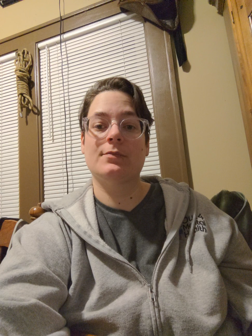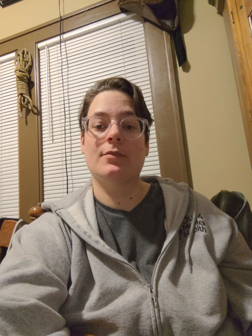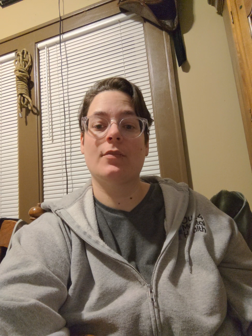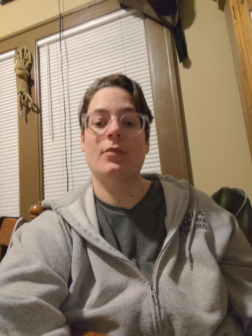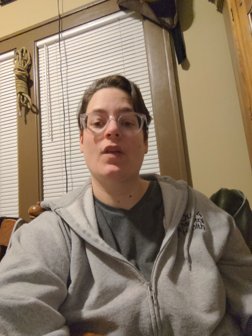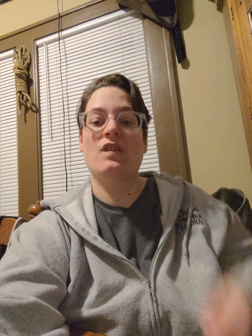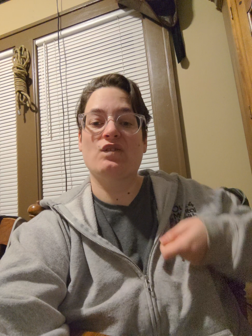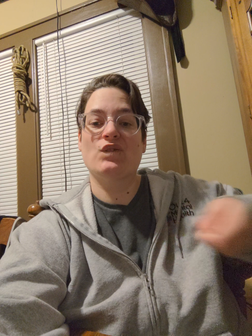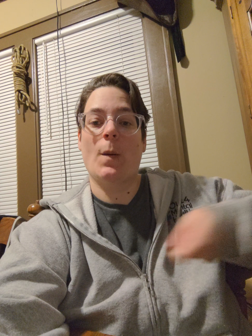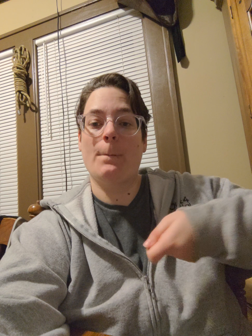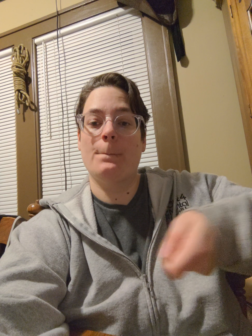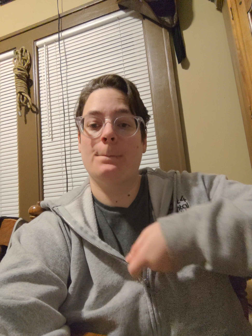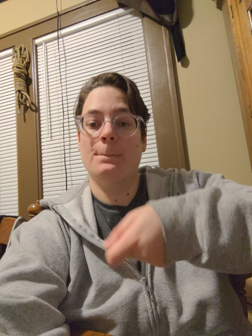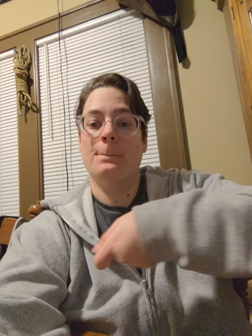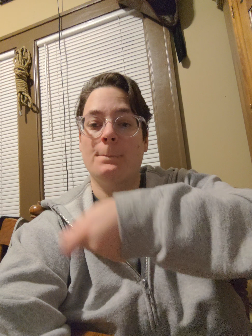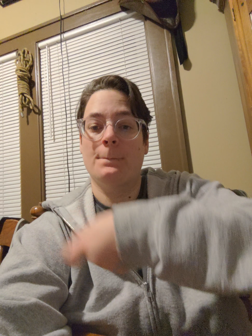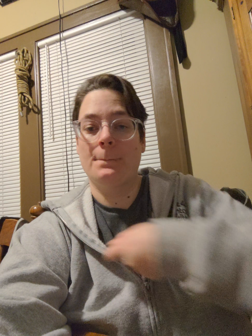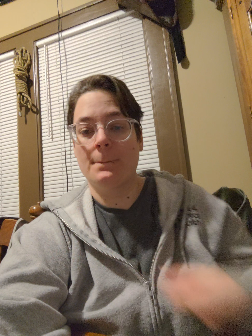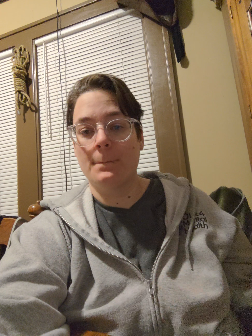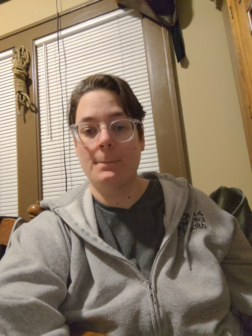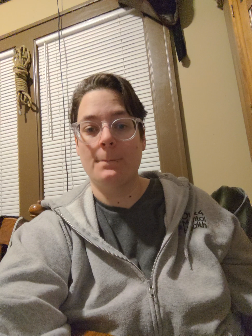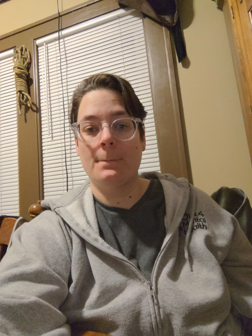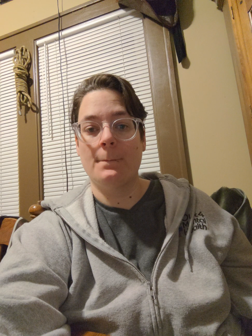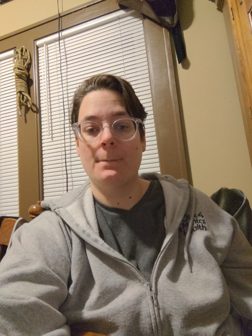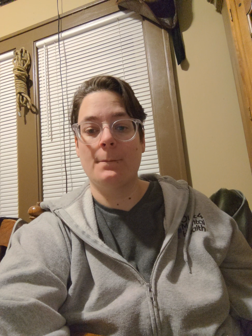vacuum